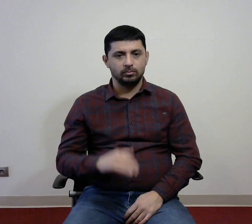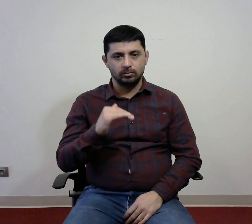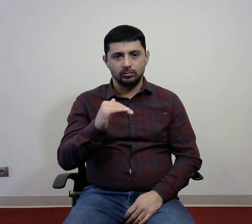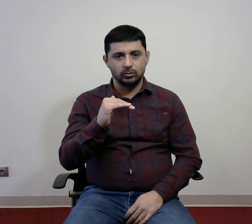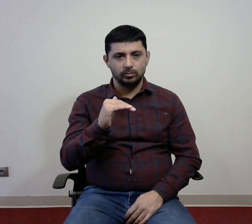siz